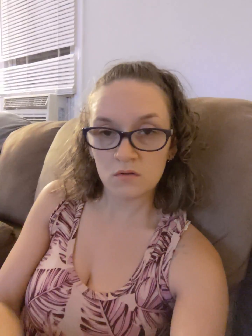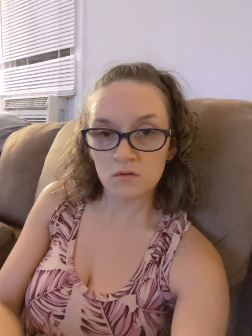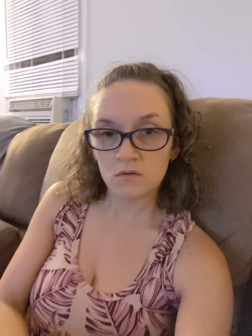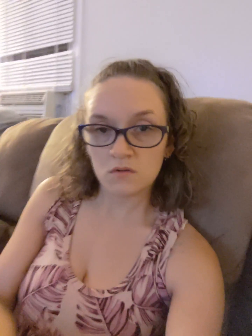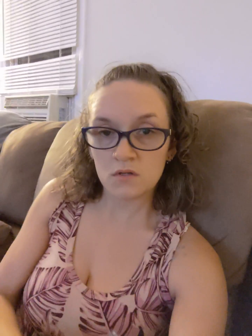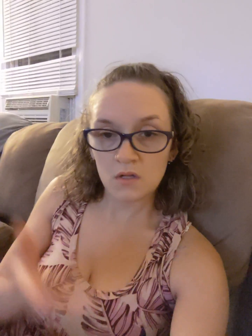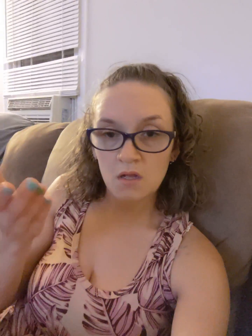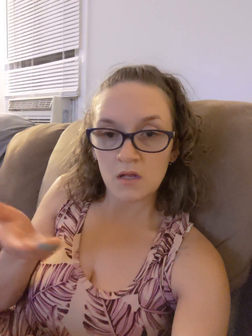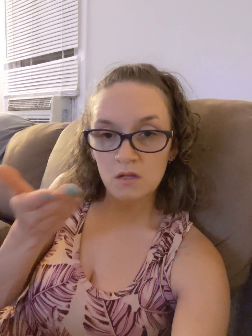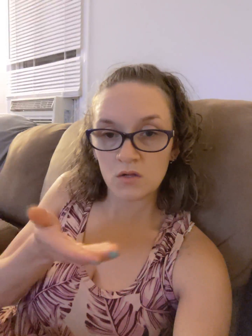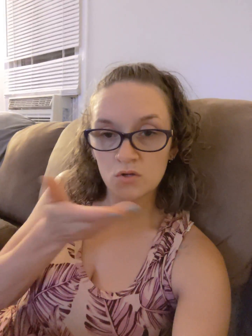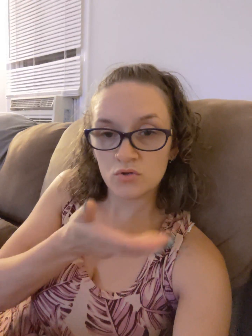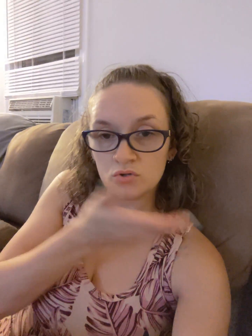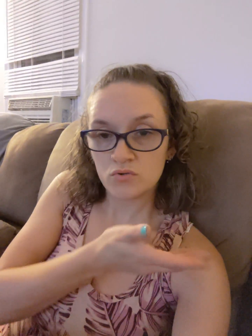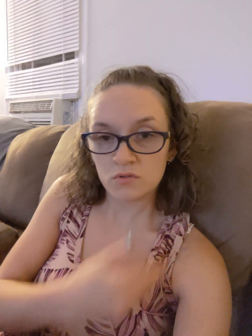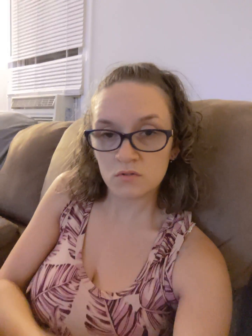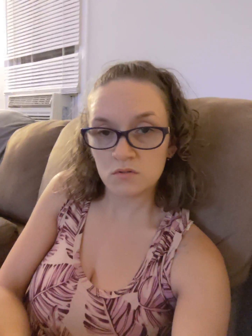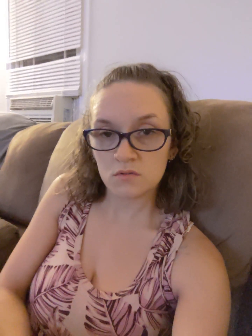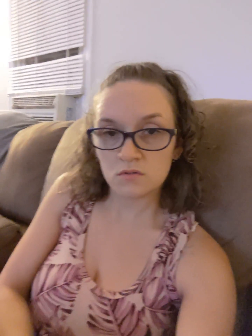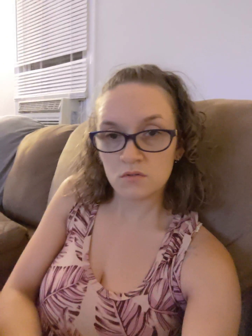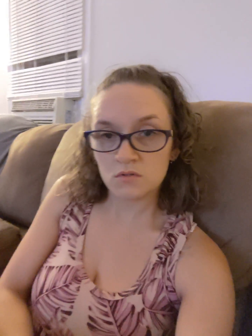carry